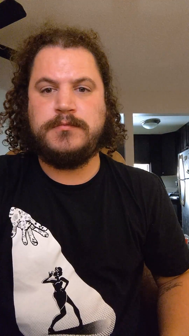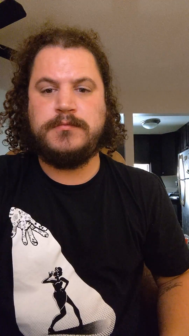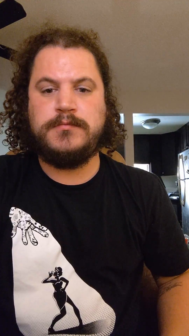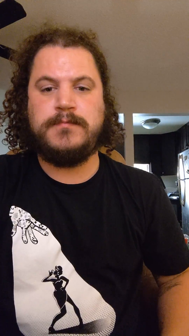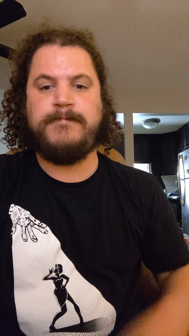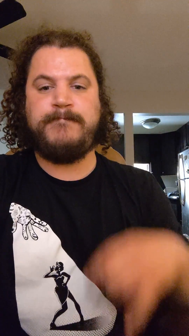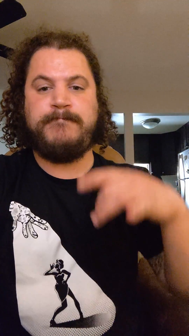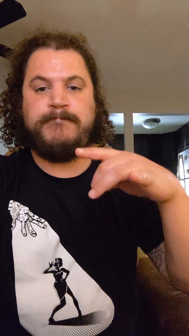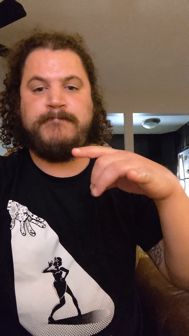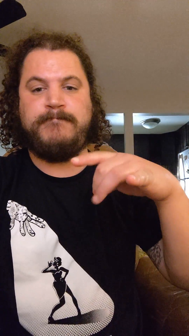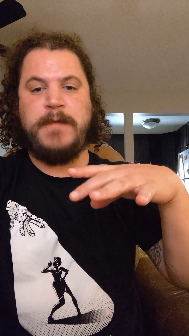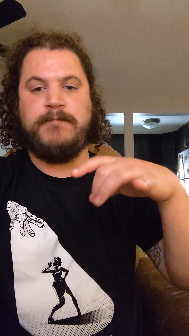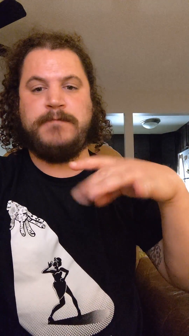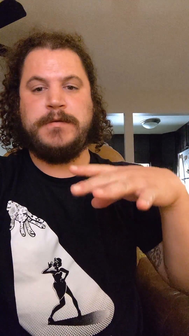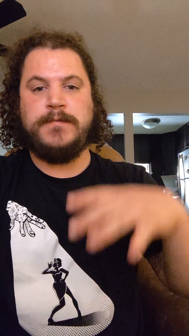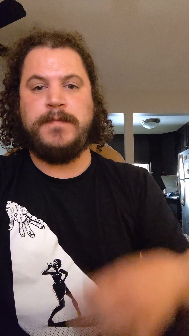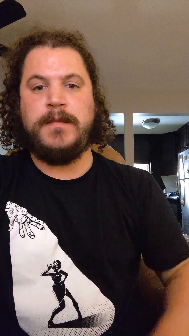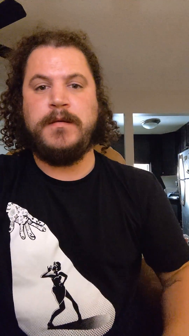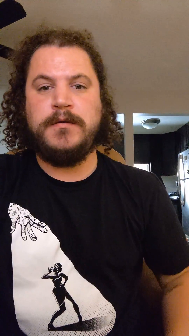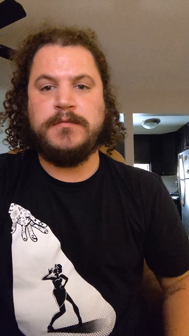pumpkin